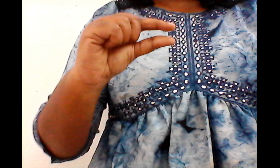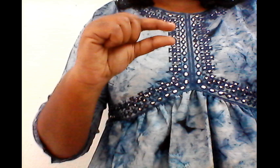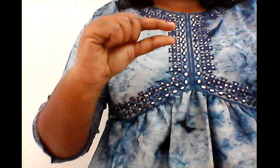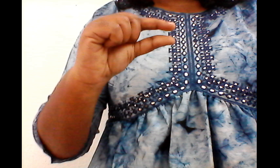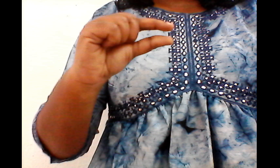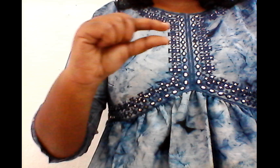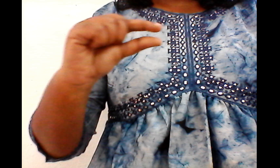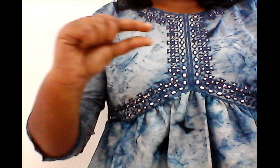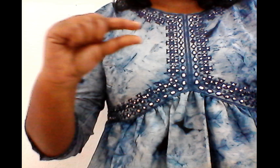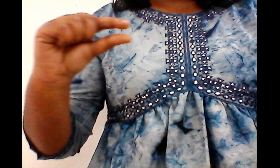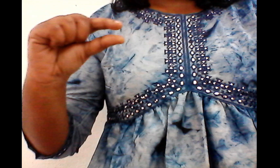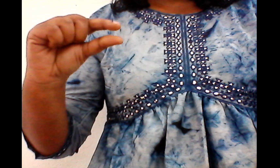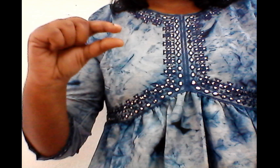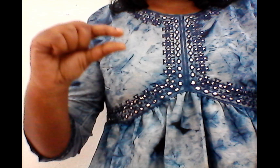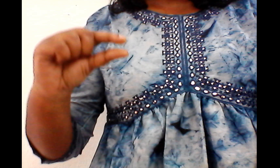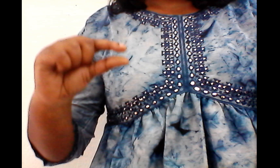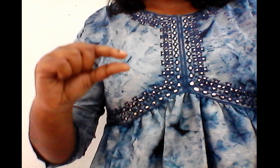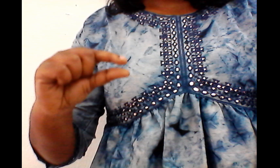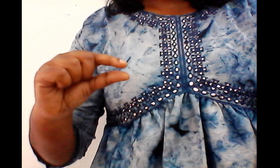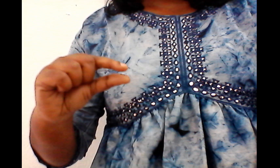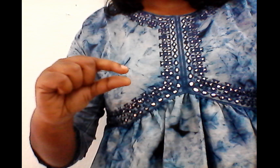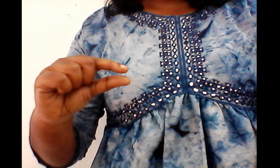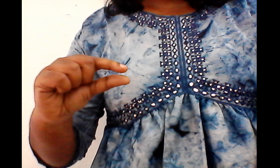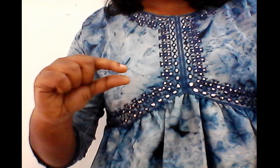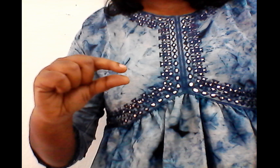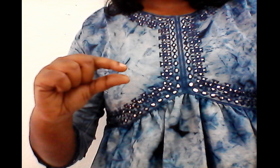ഊ